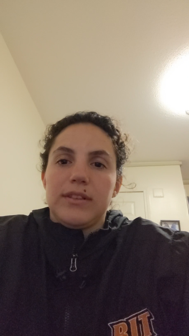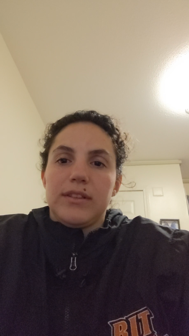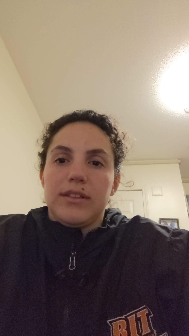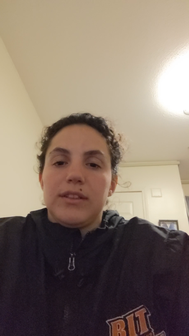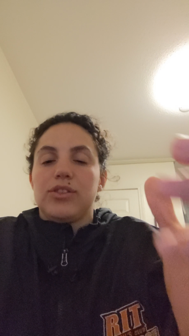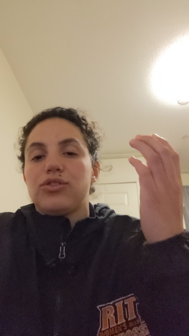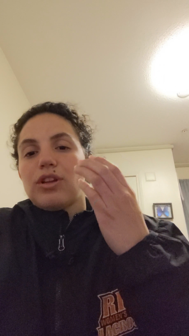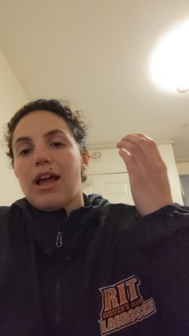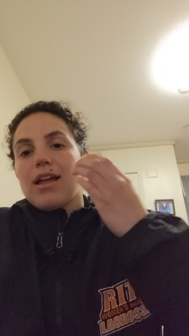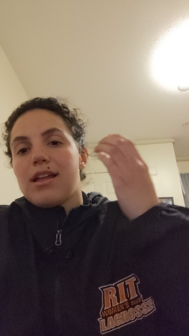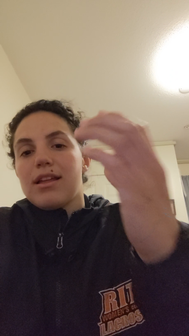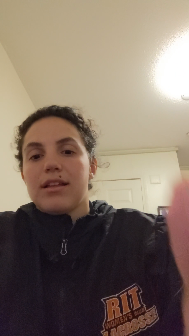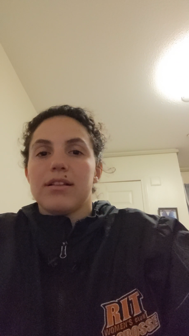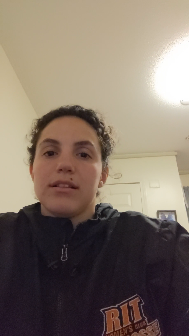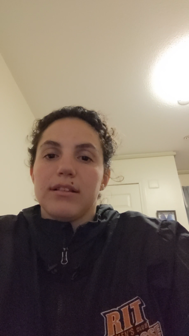shake